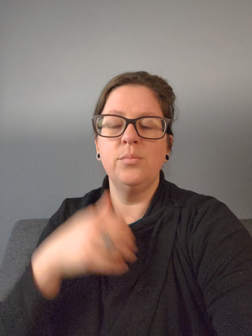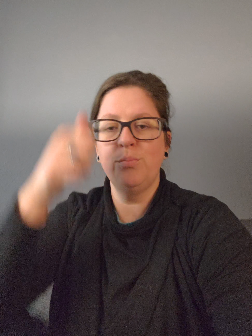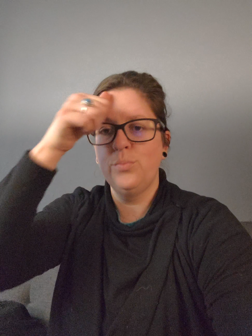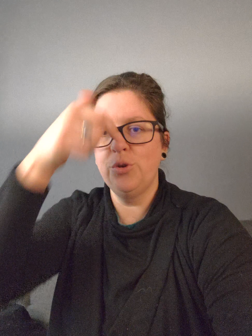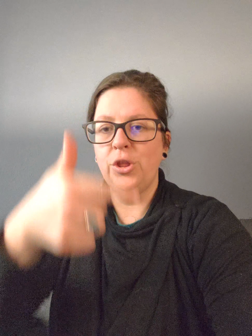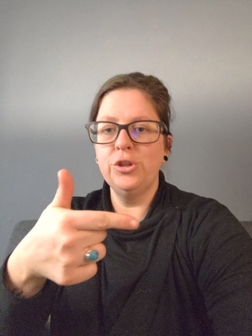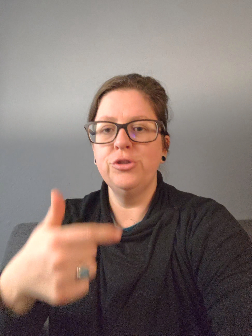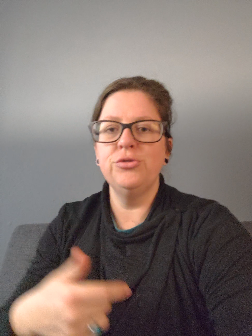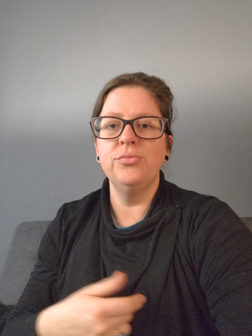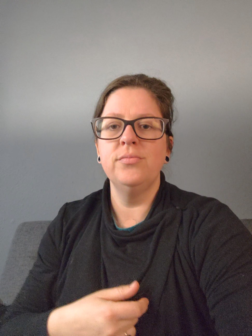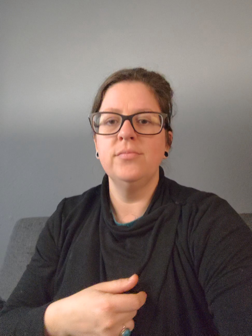brother